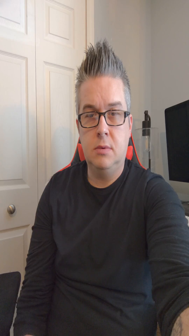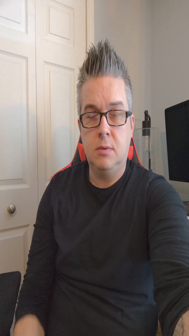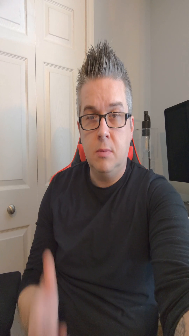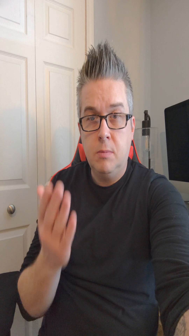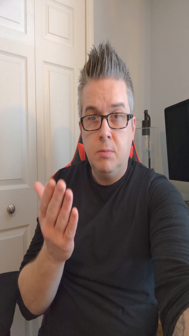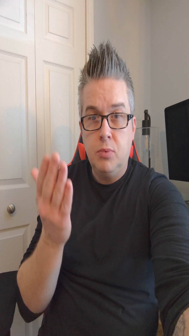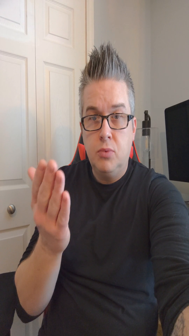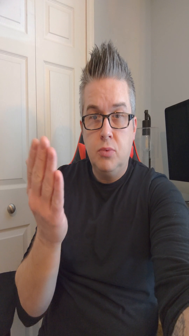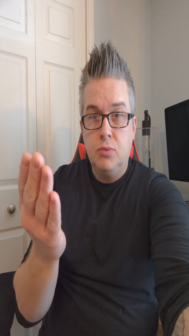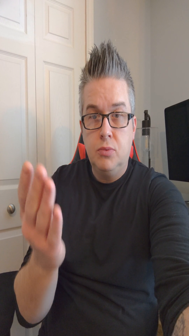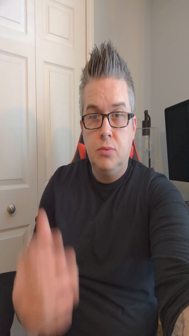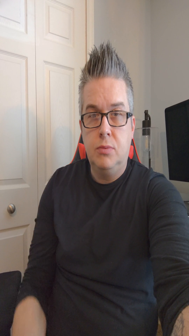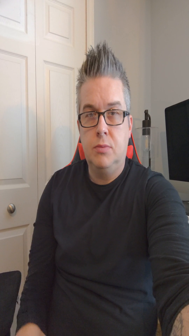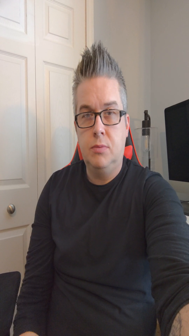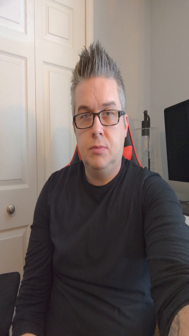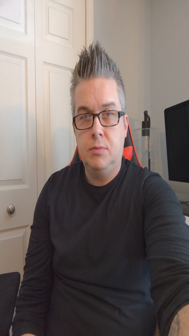boat